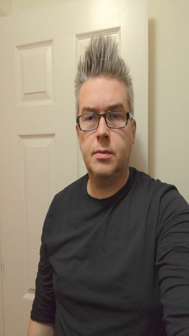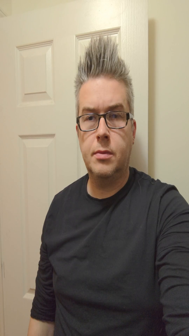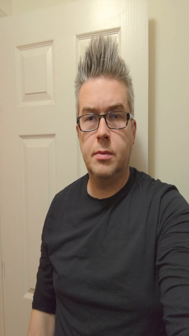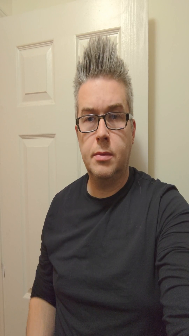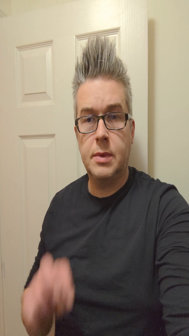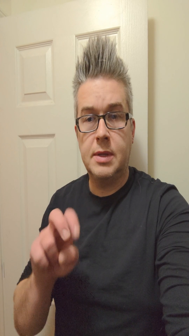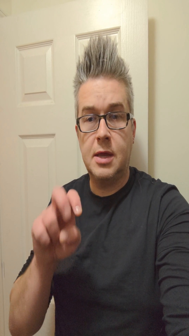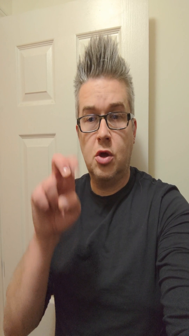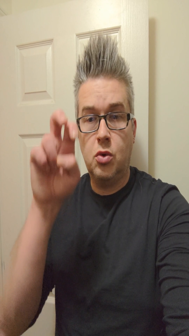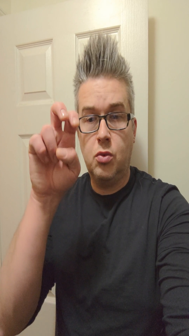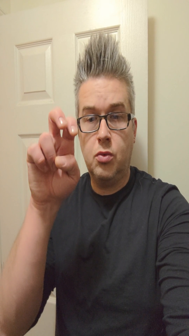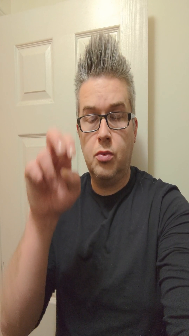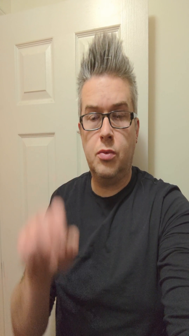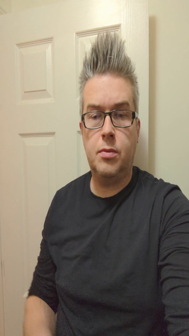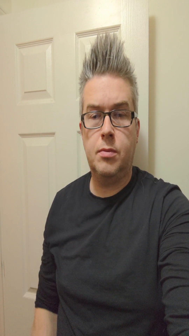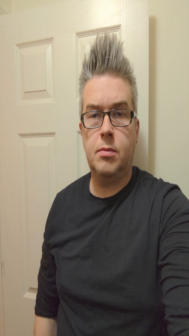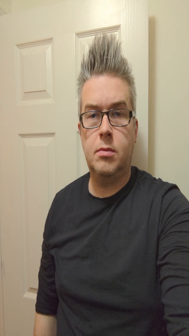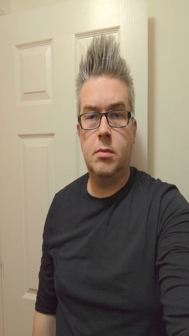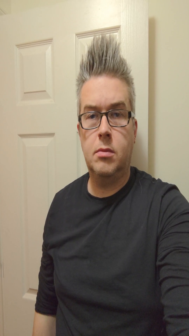stairs